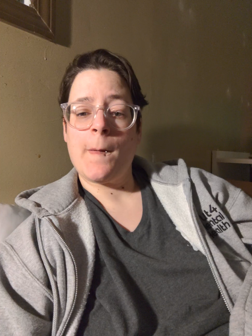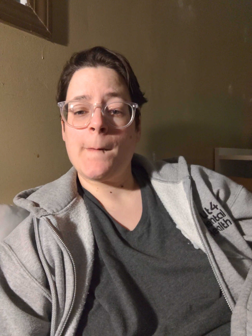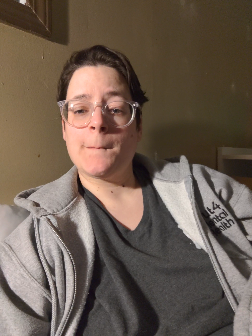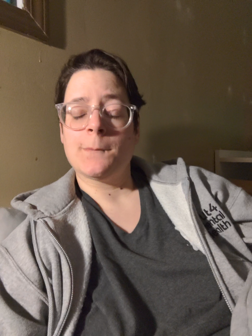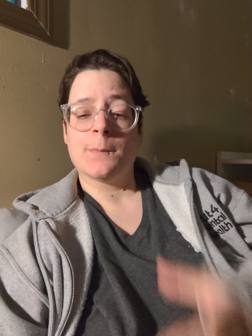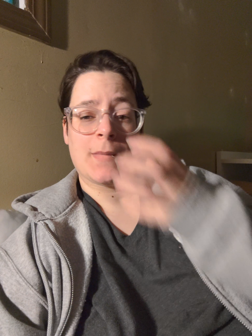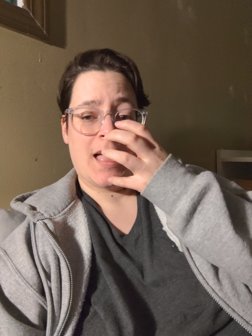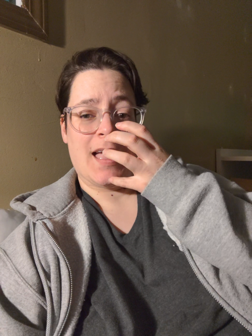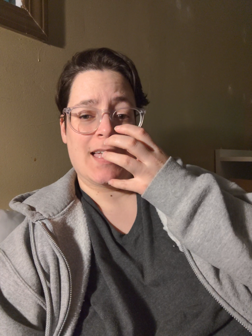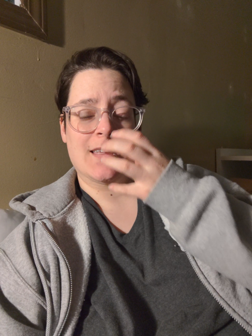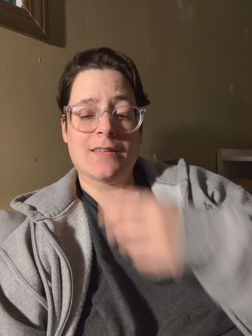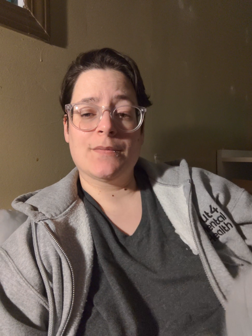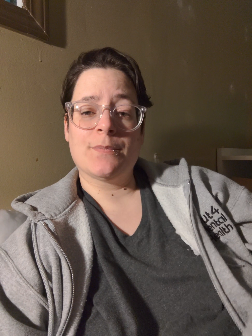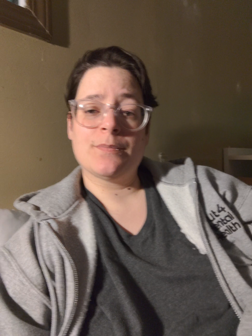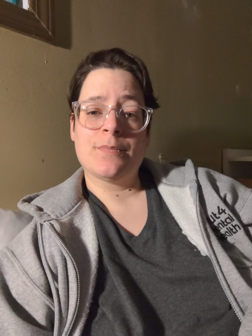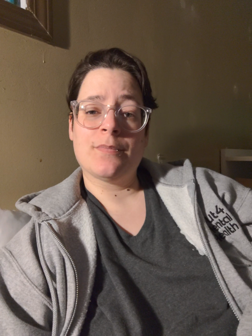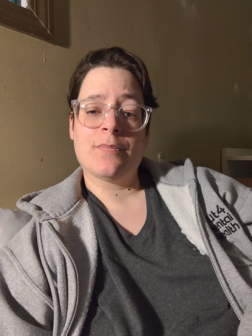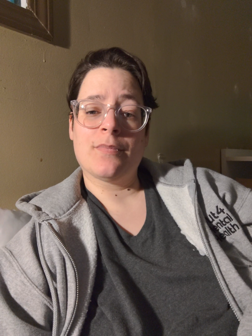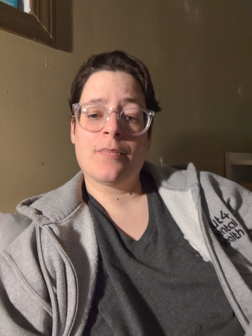mad